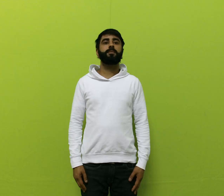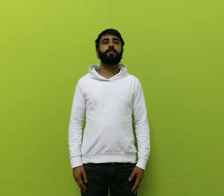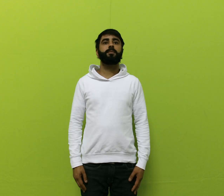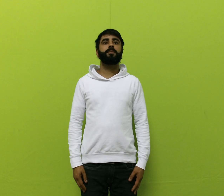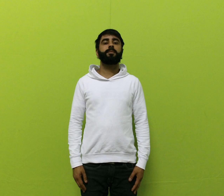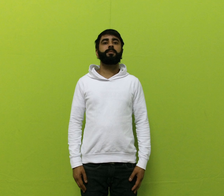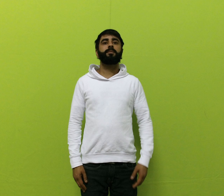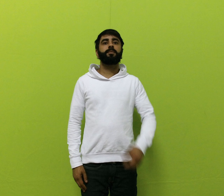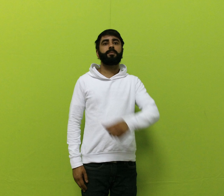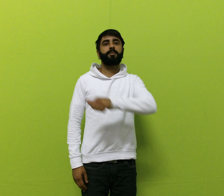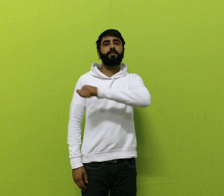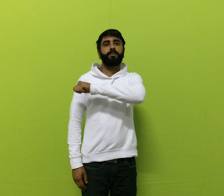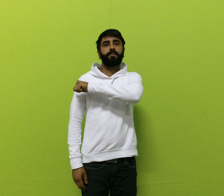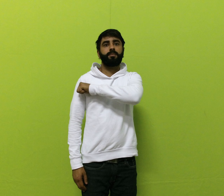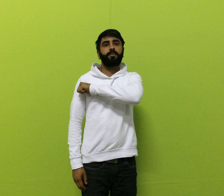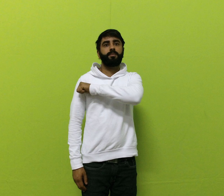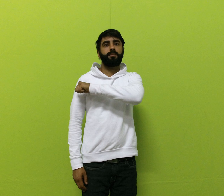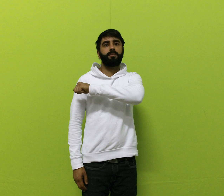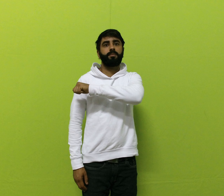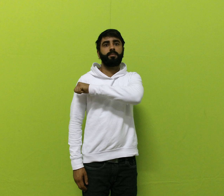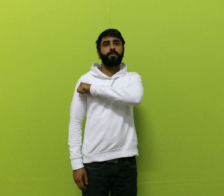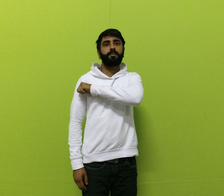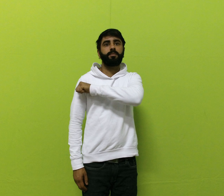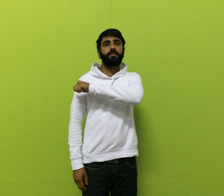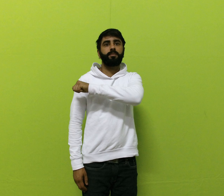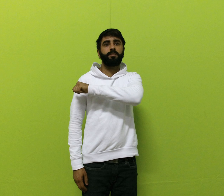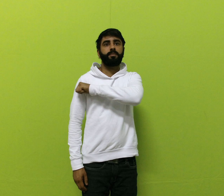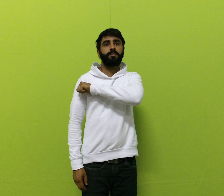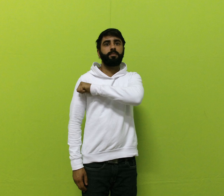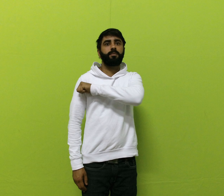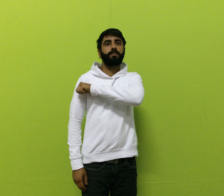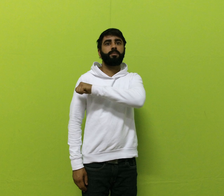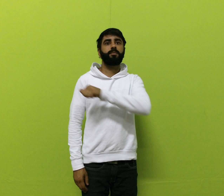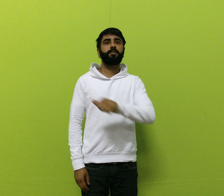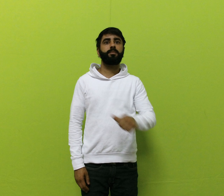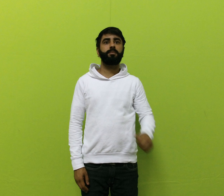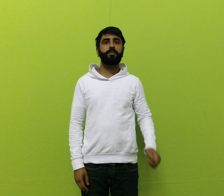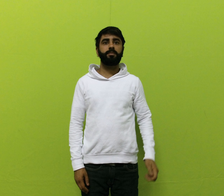aluno